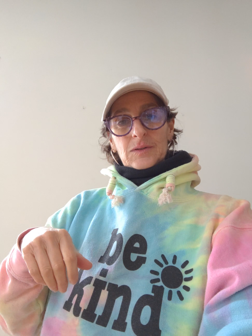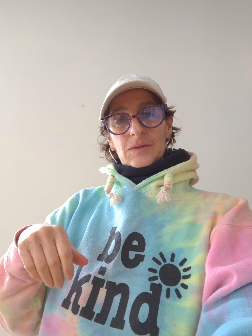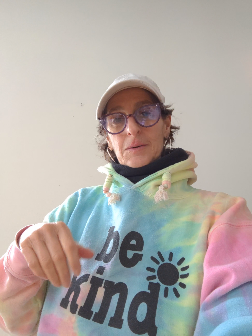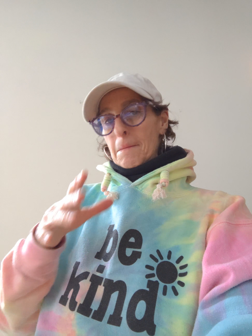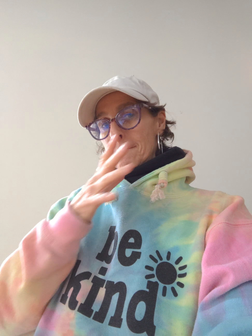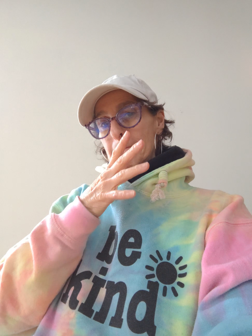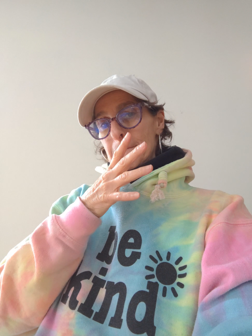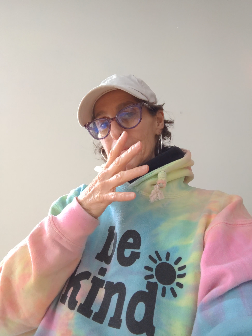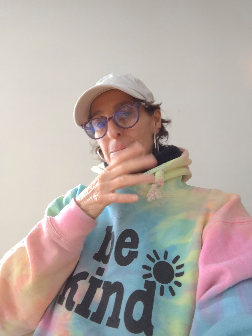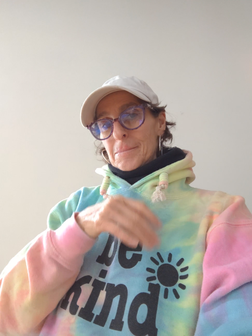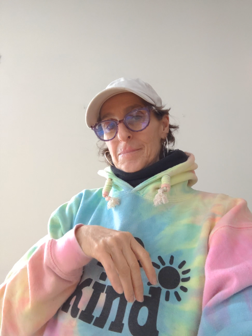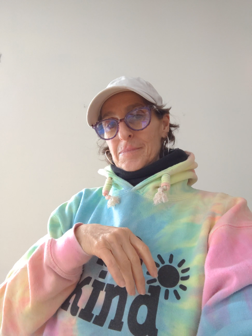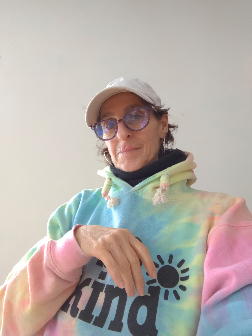mom